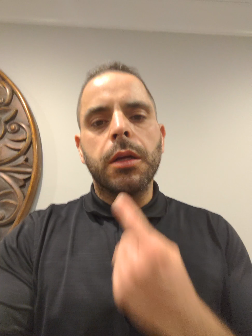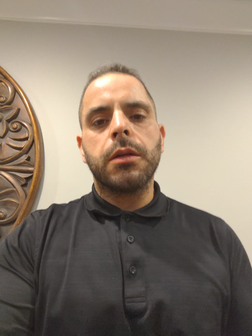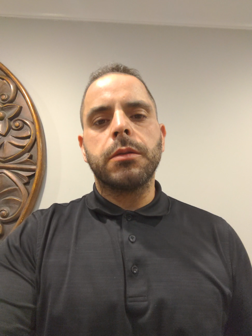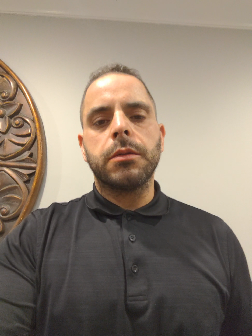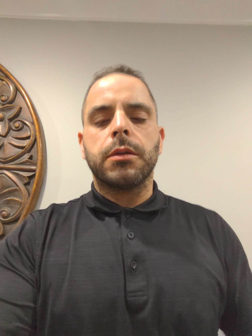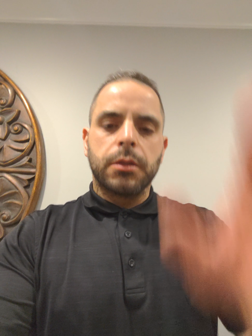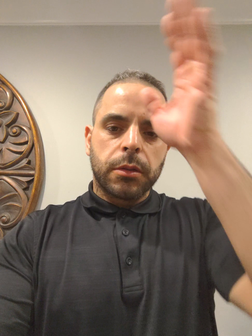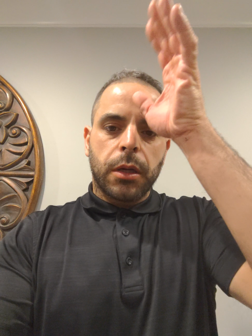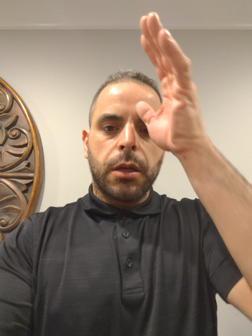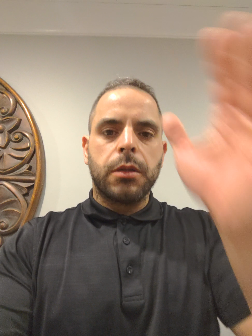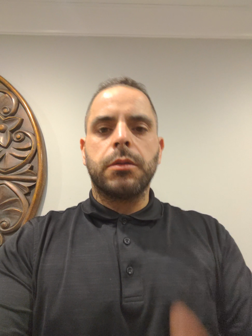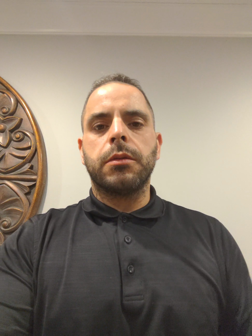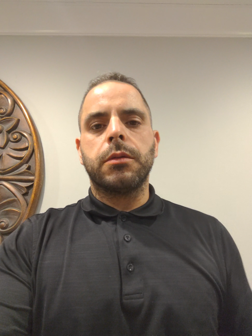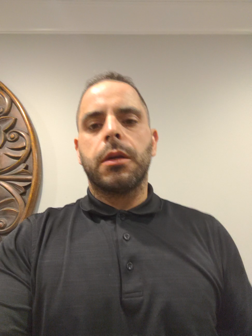dad